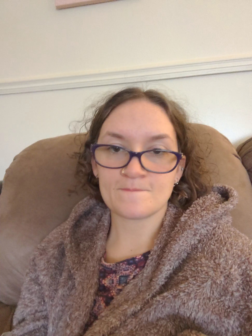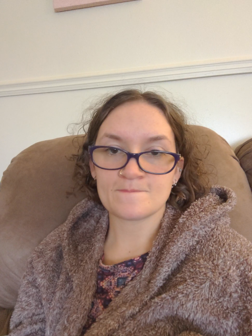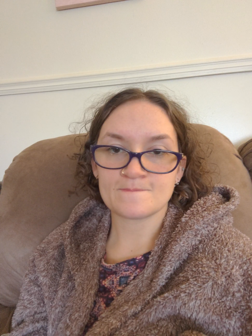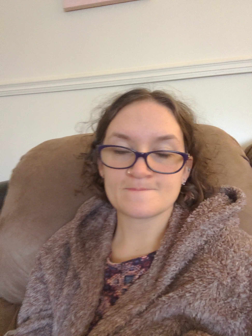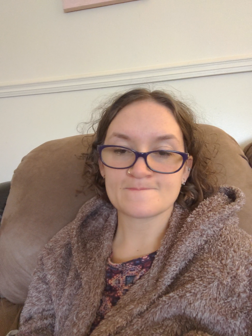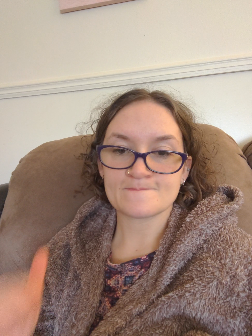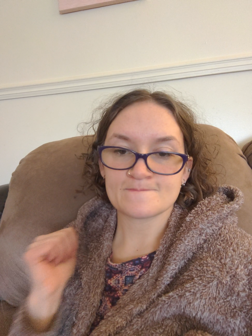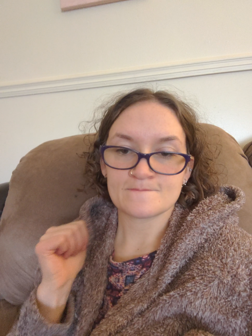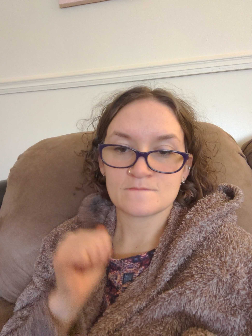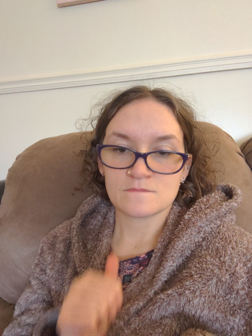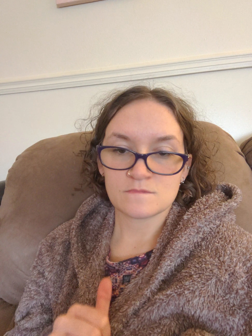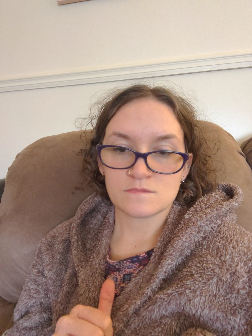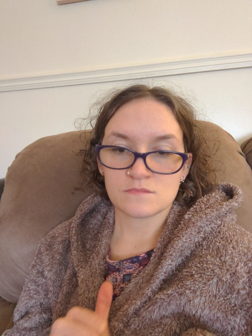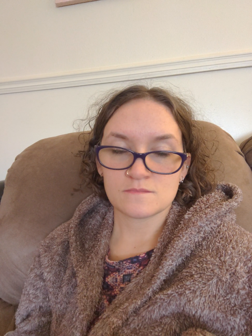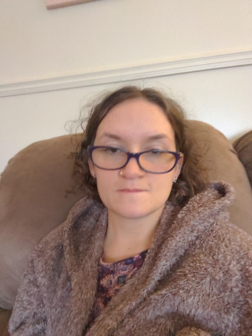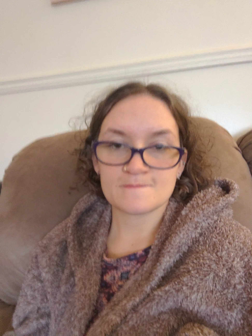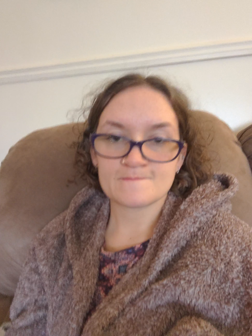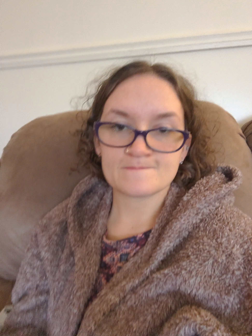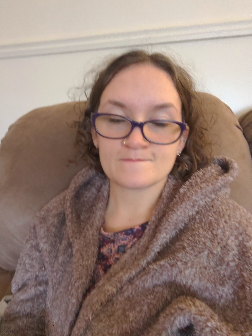jacket